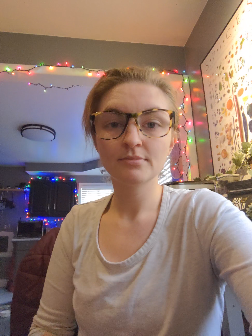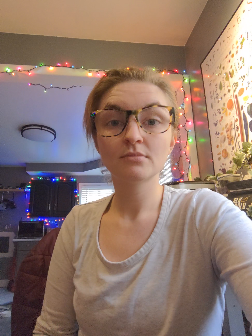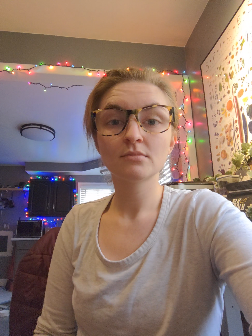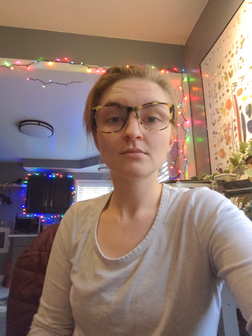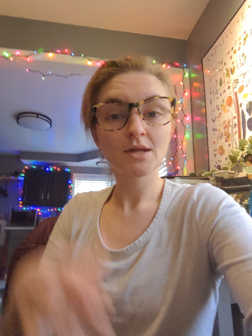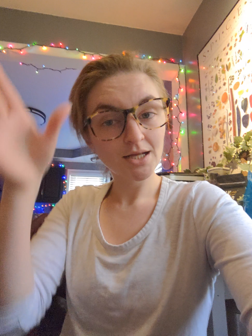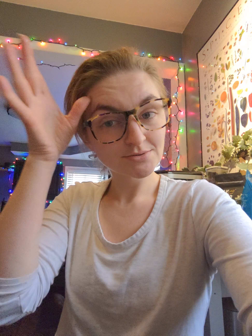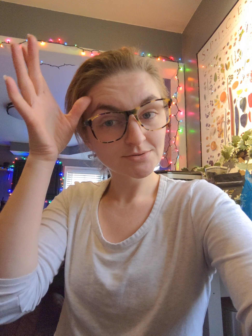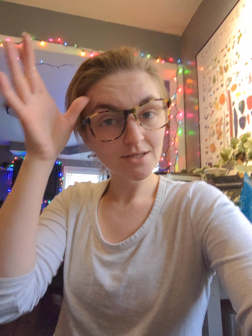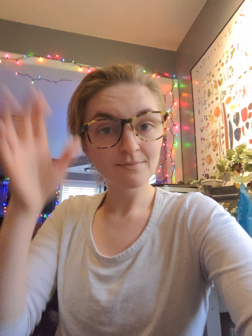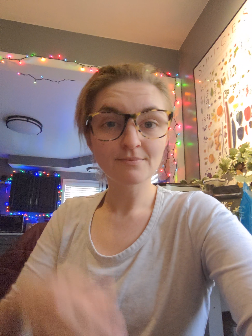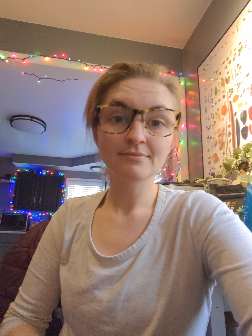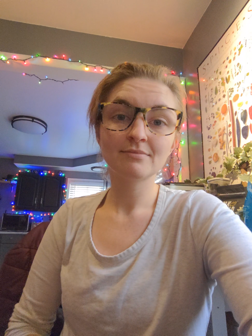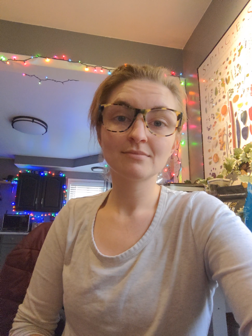dad